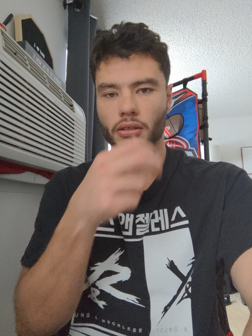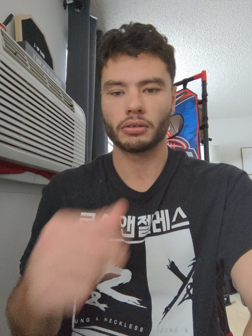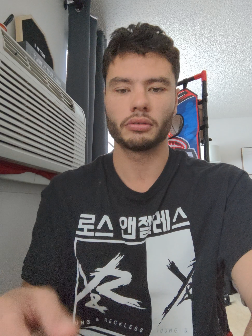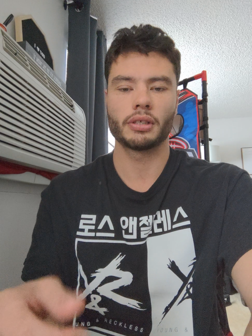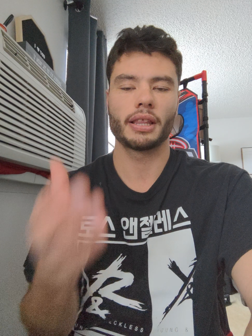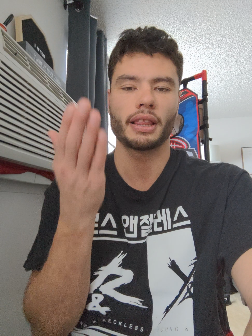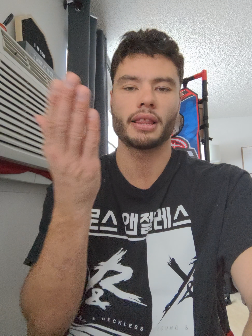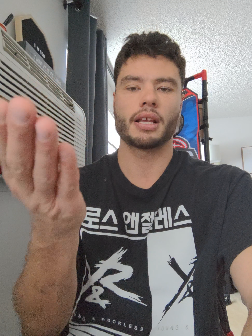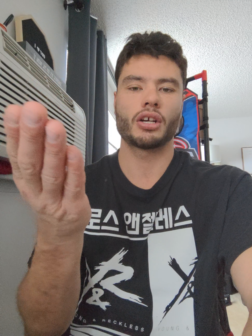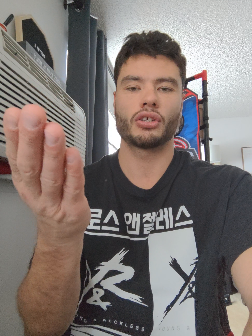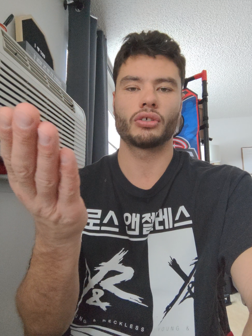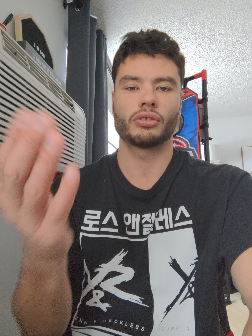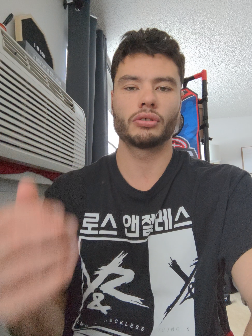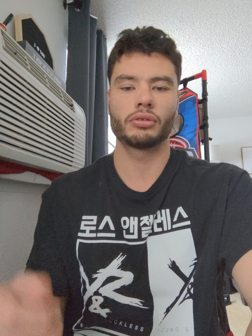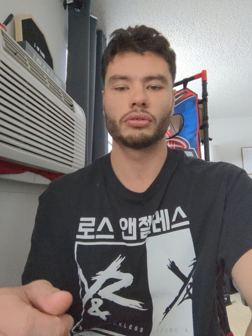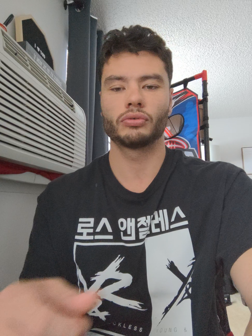there